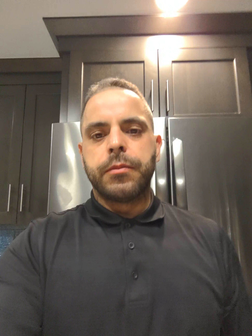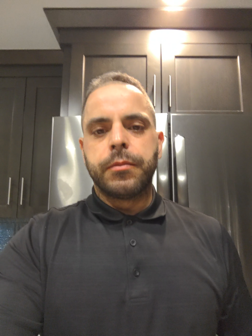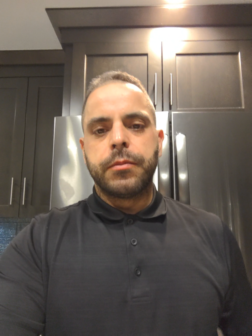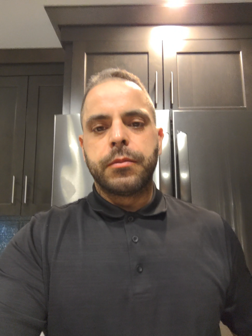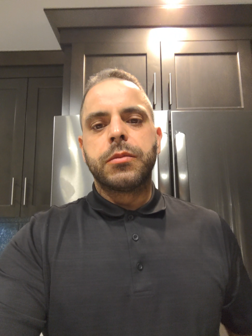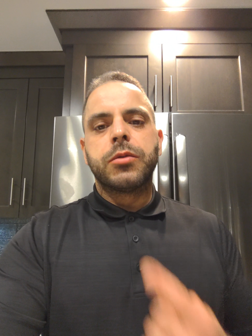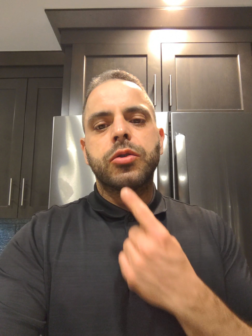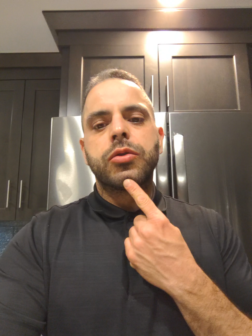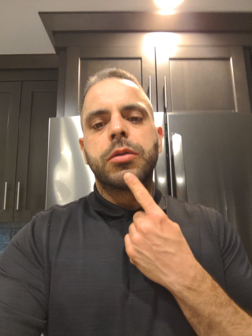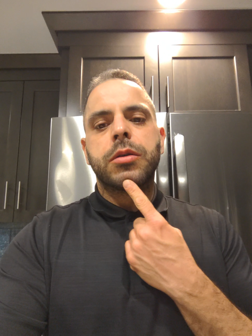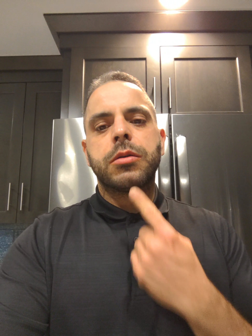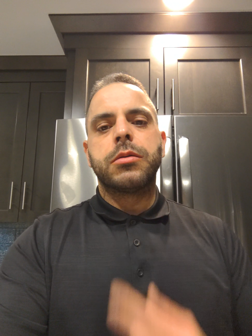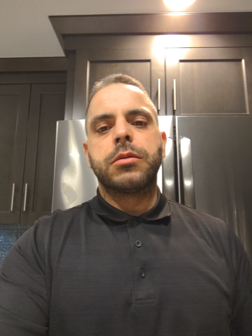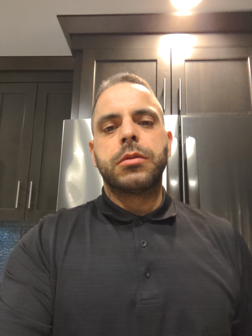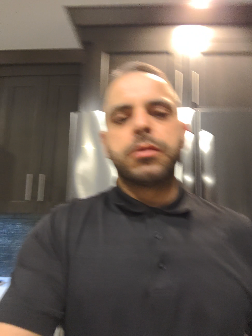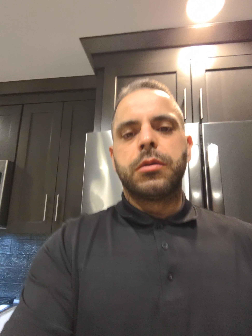cheek